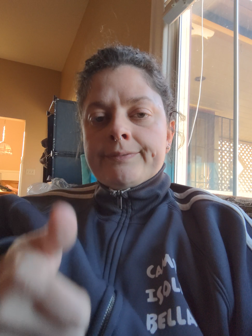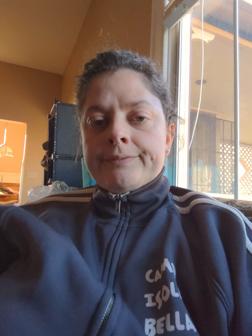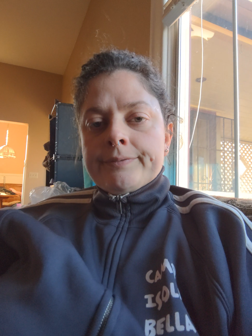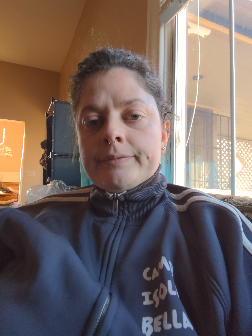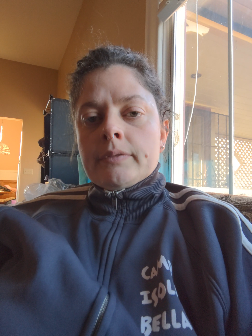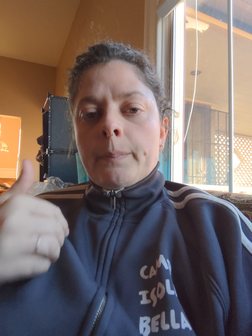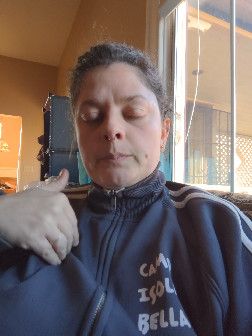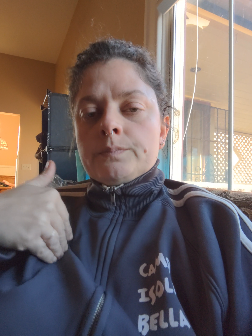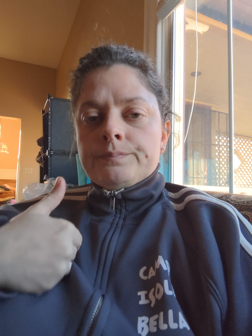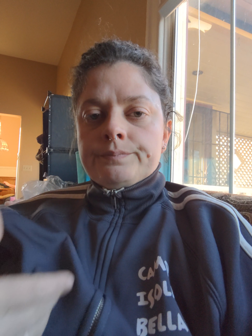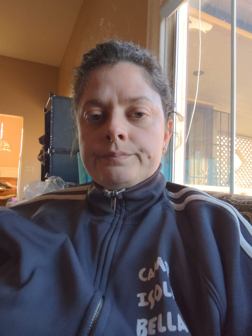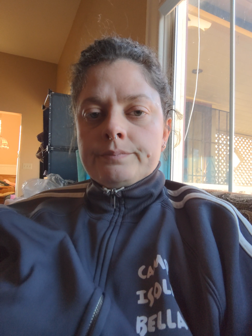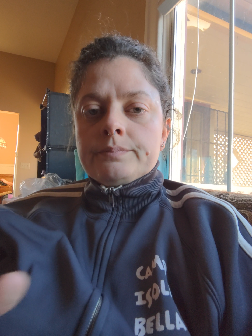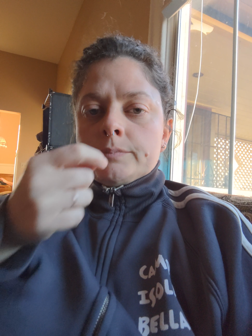animal